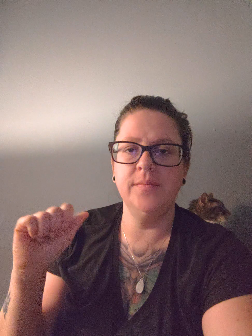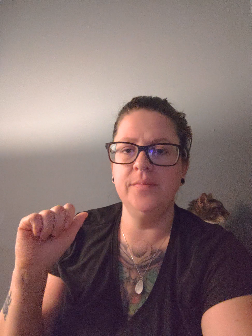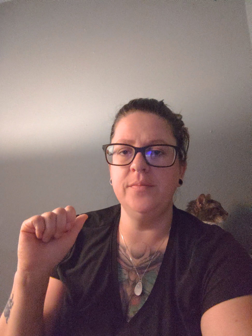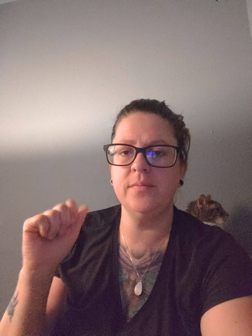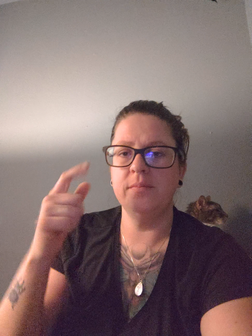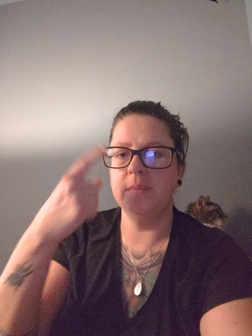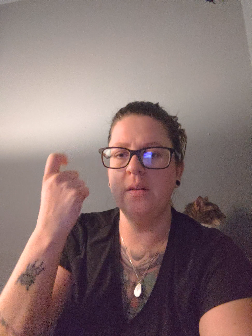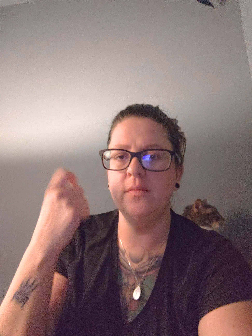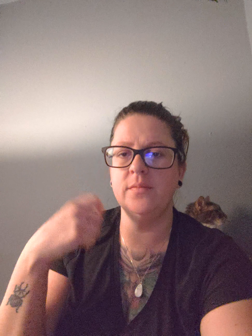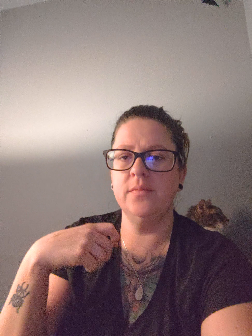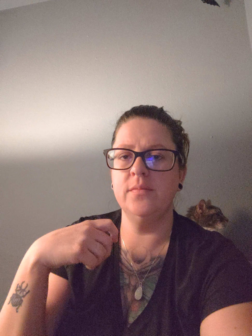because